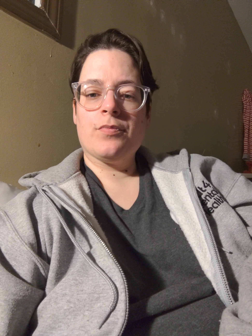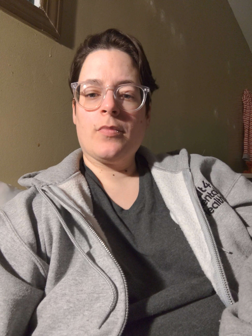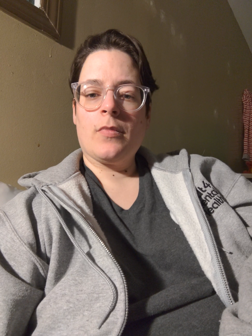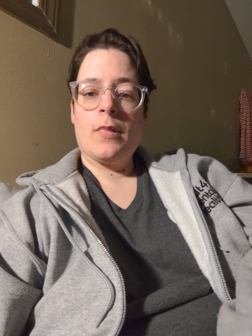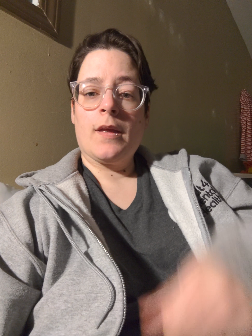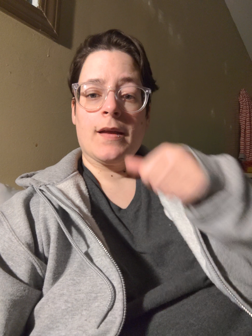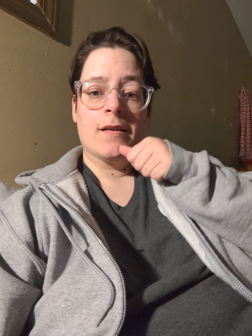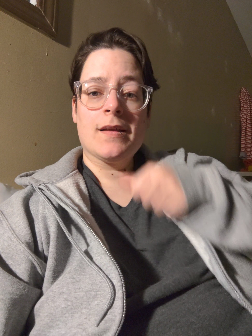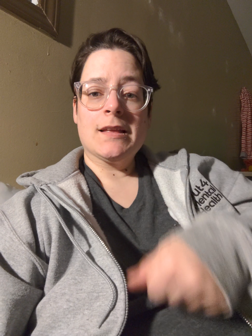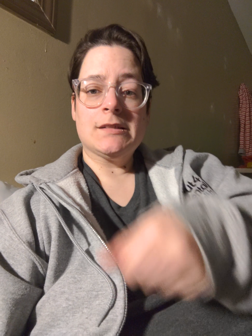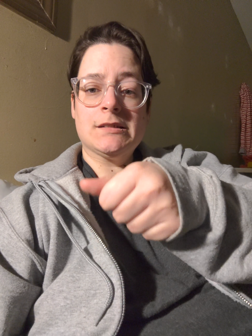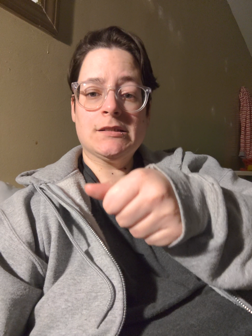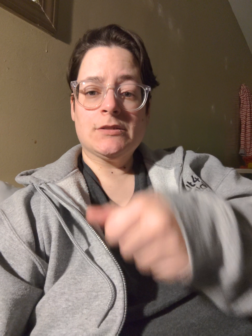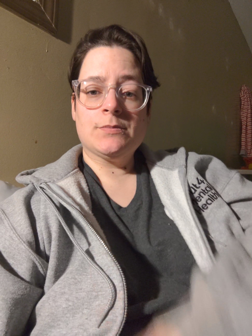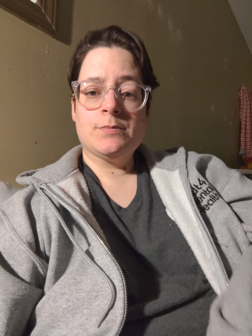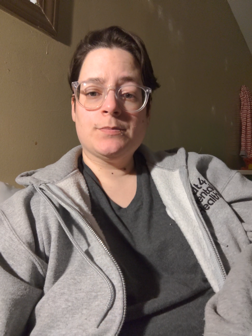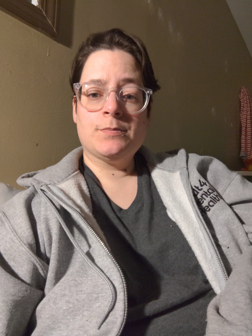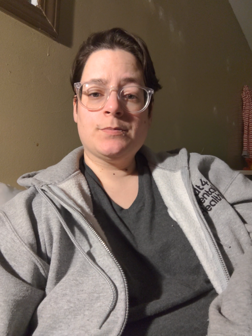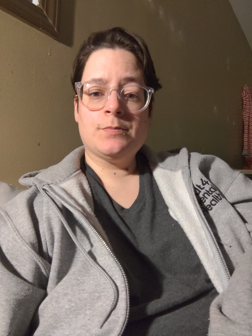hide